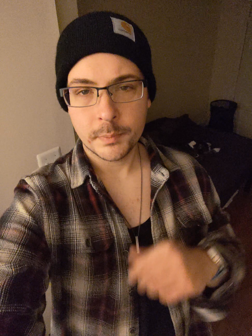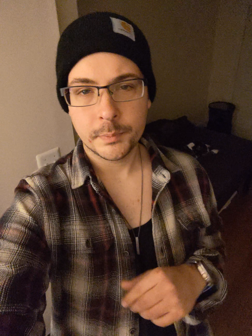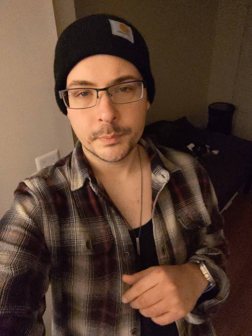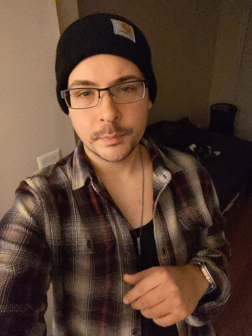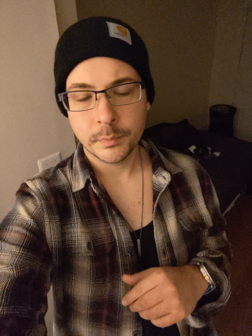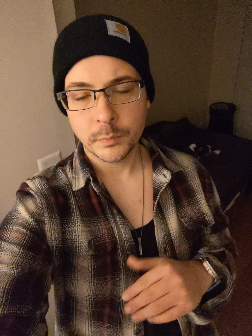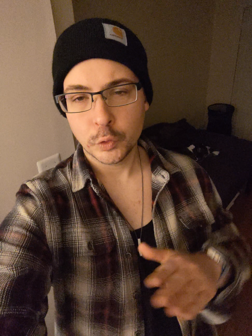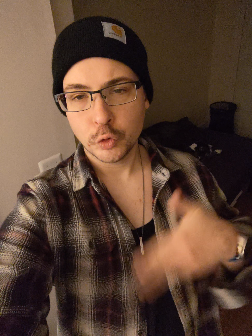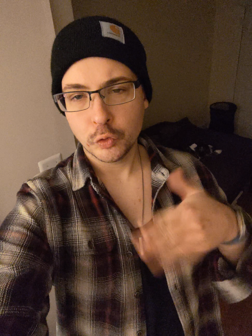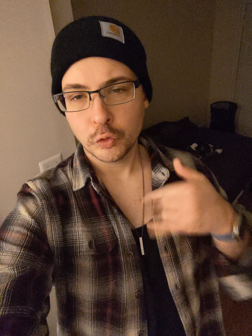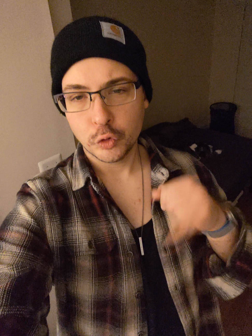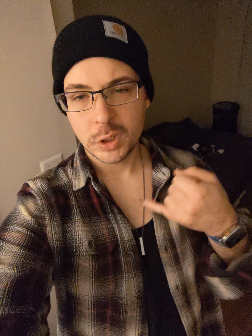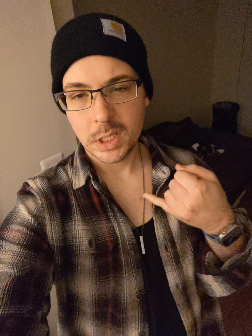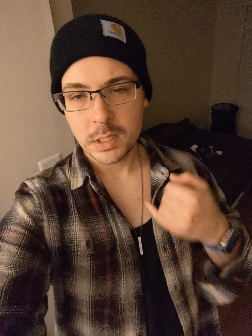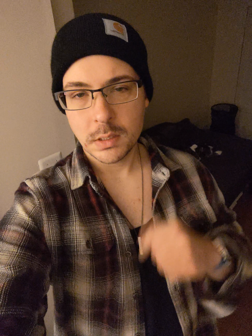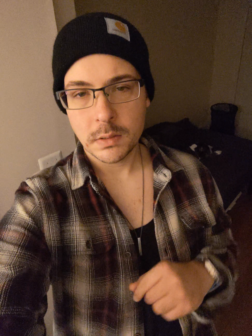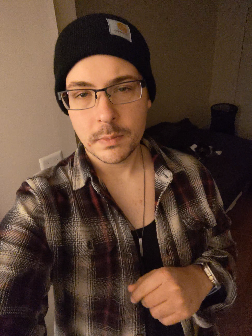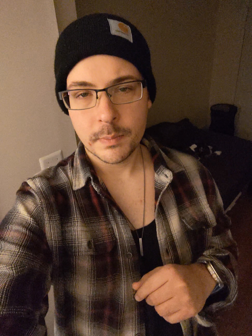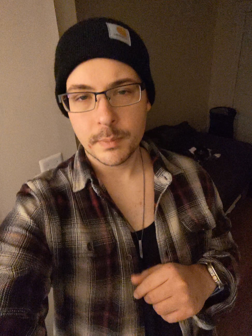jeans